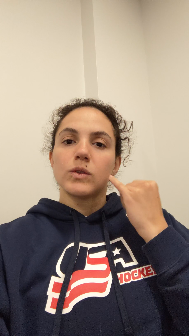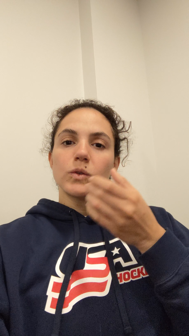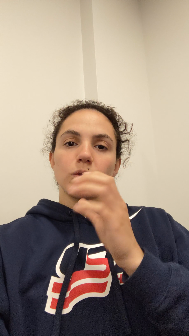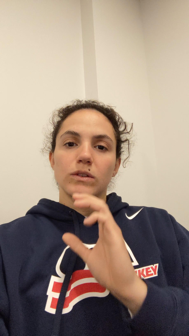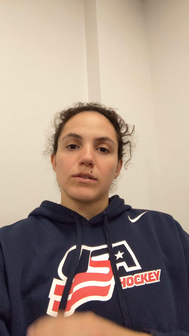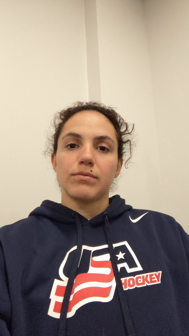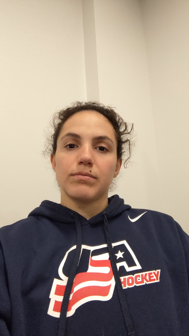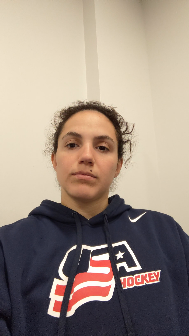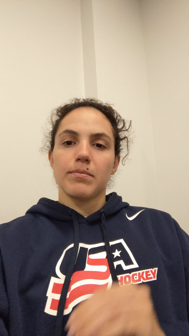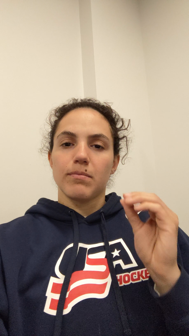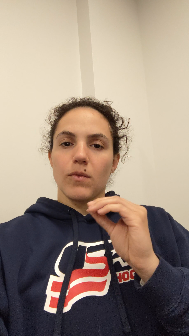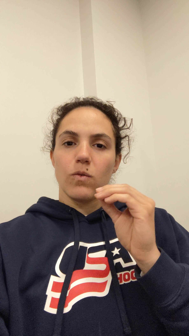more